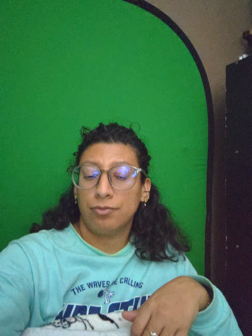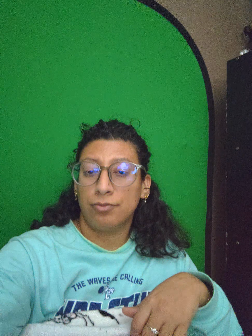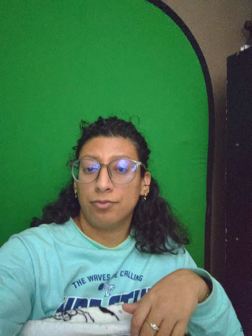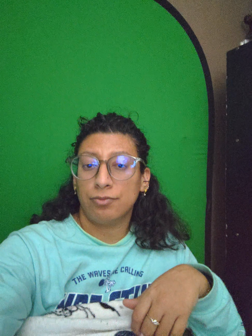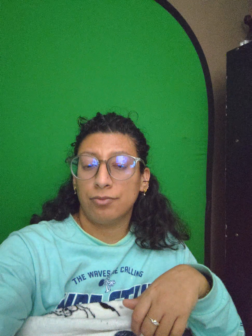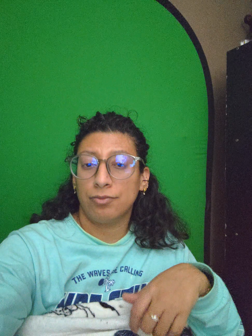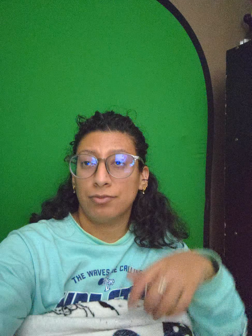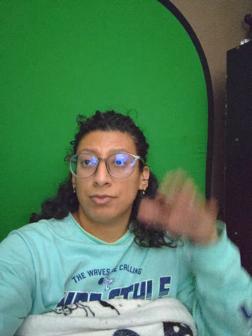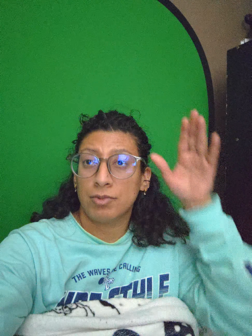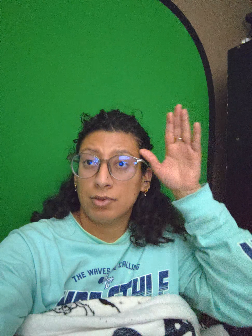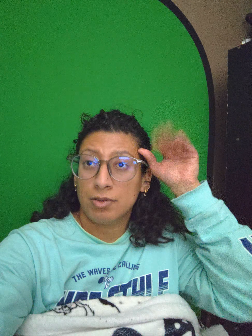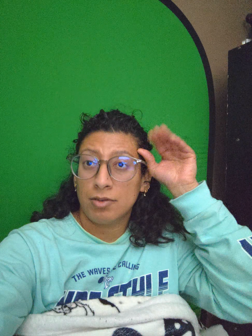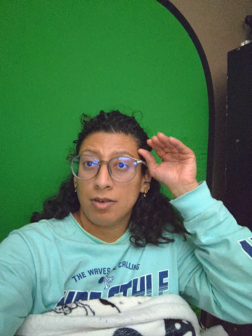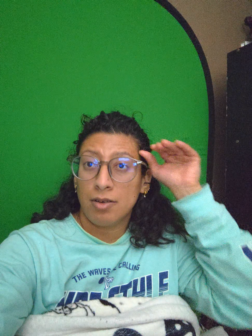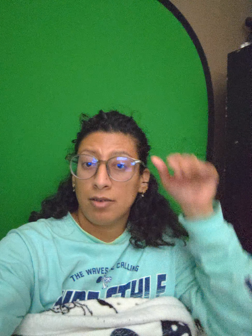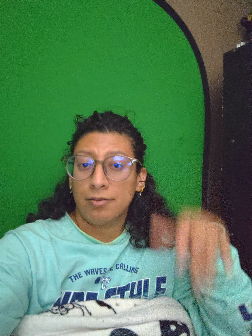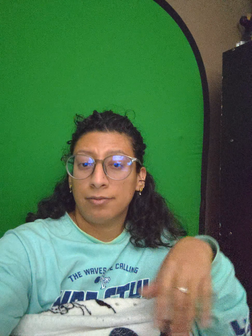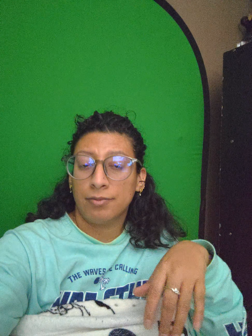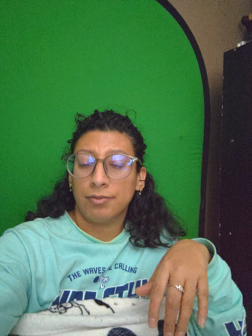donkey